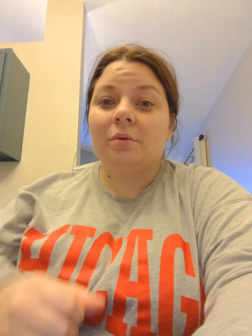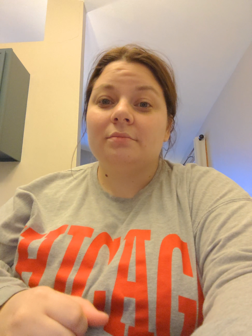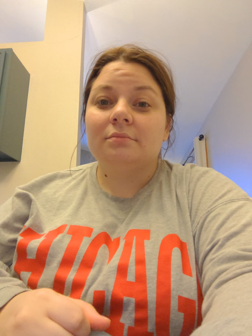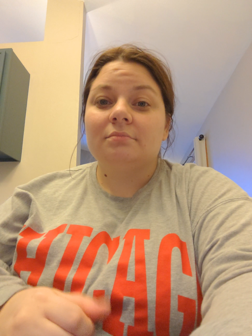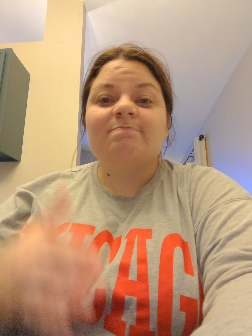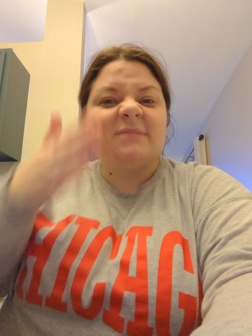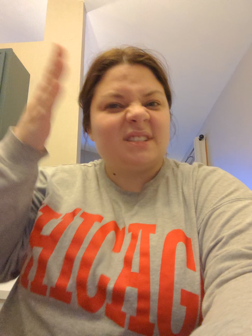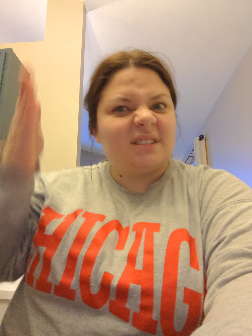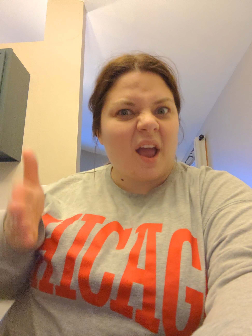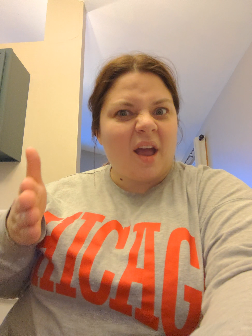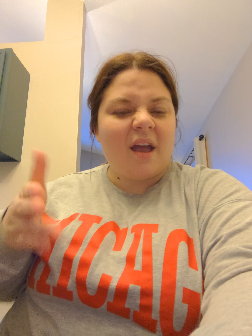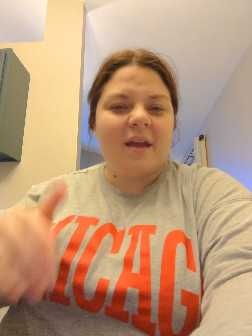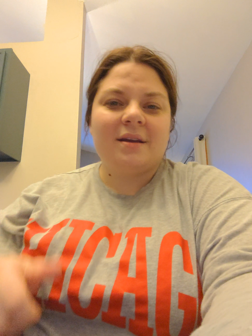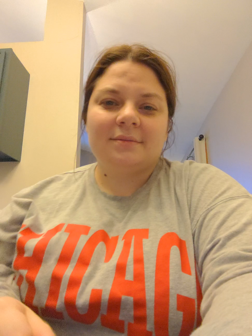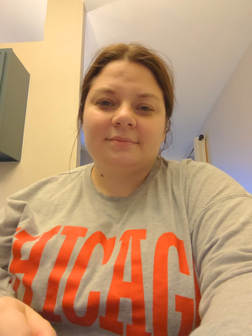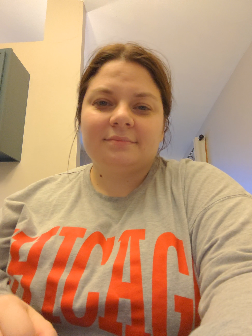beside